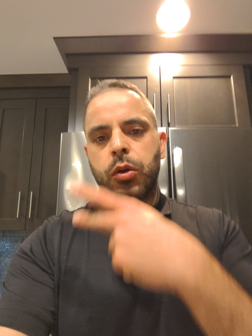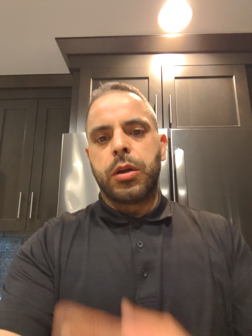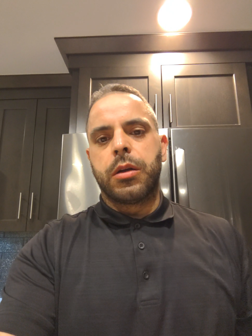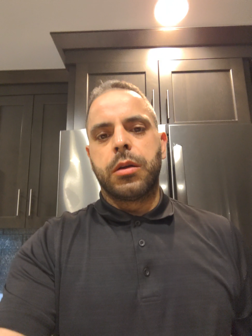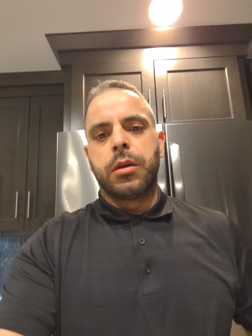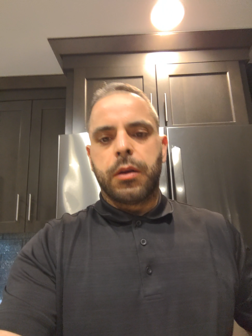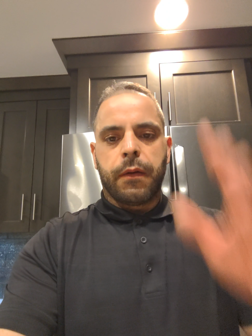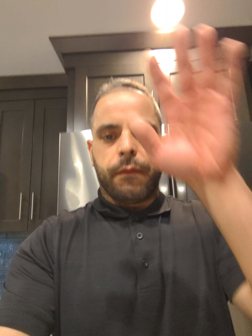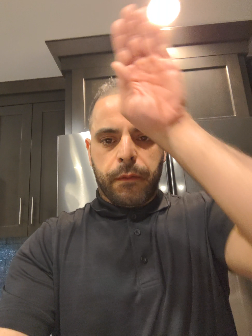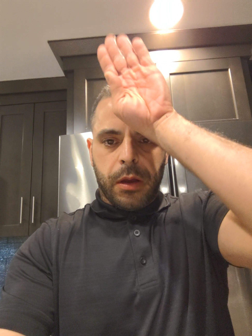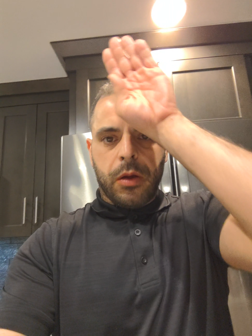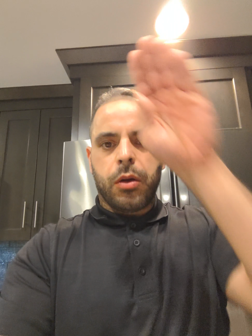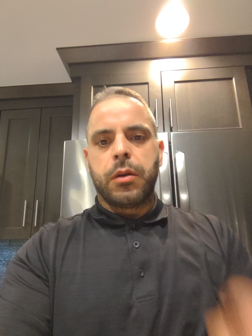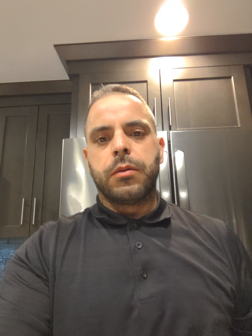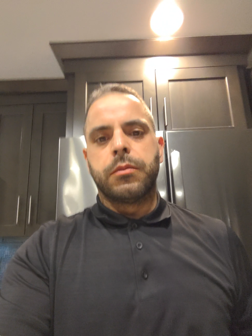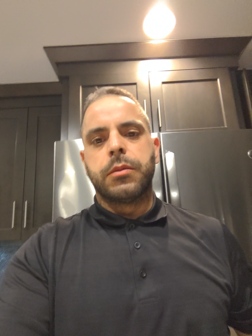fireman